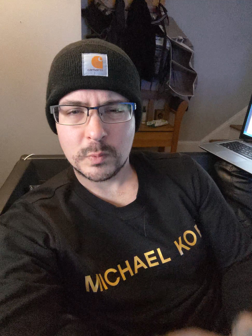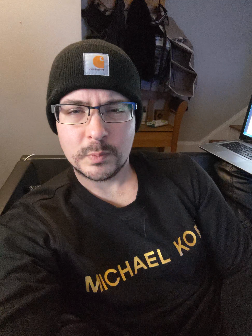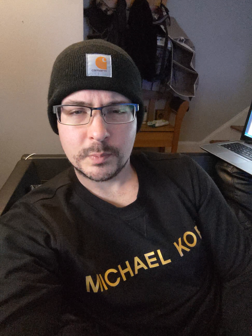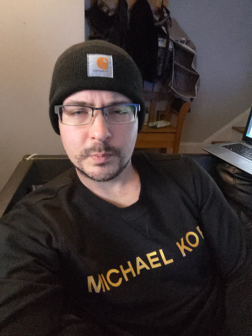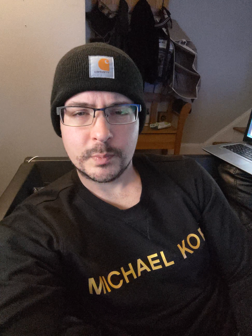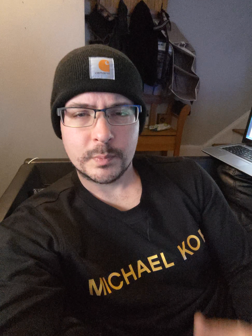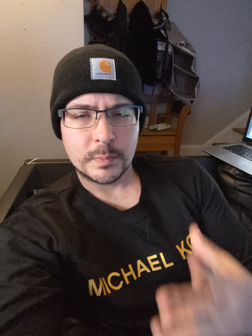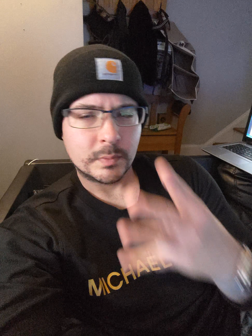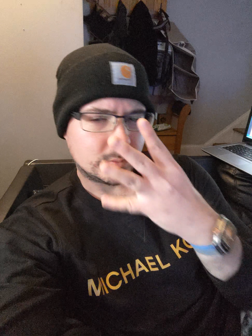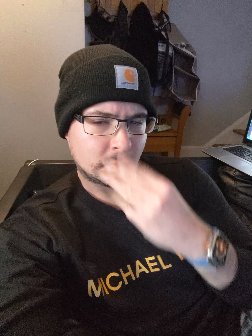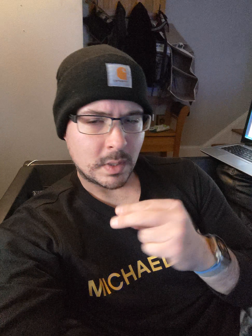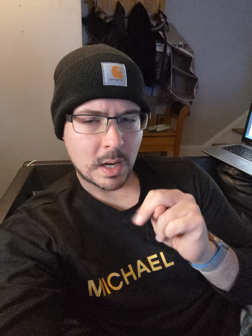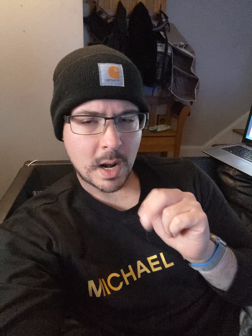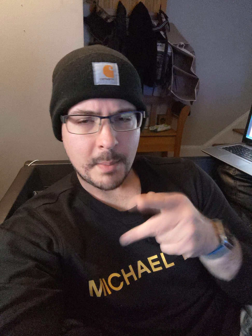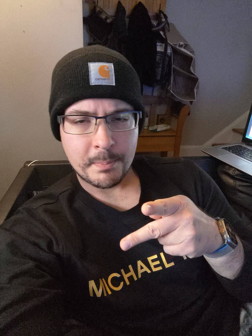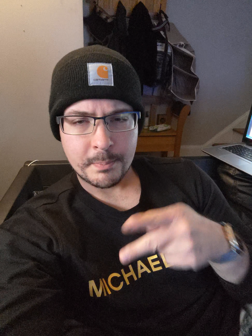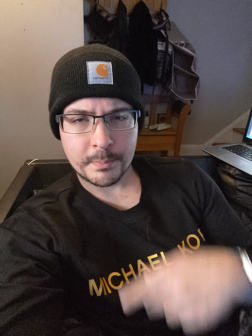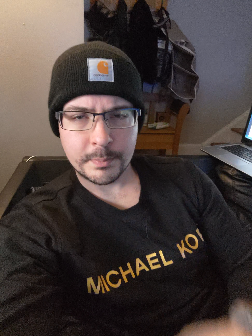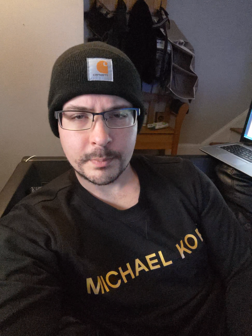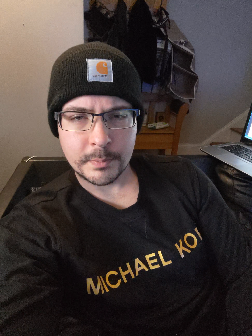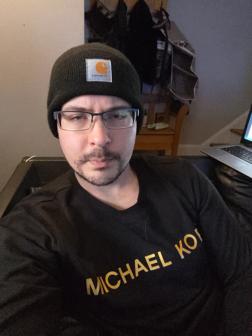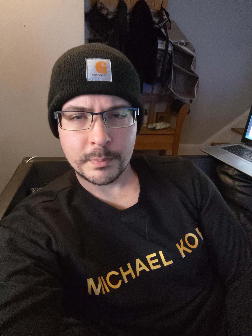nap